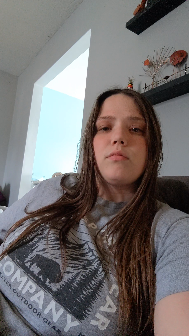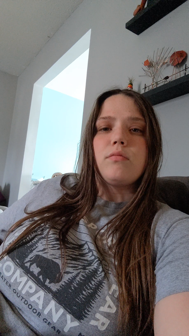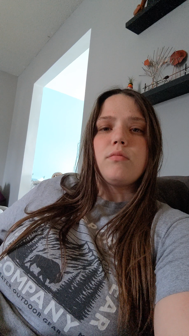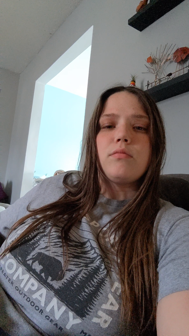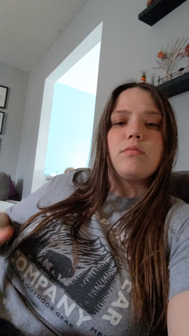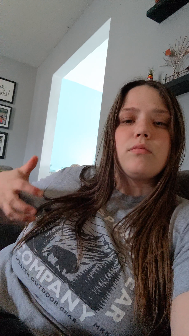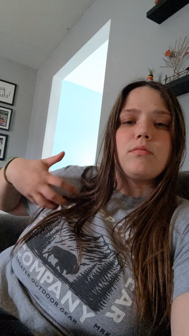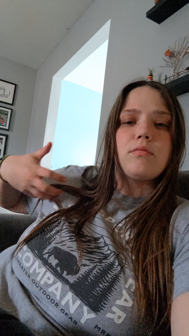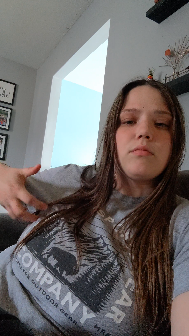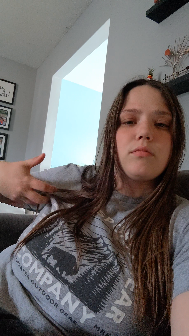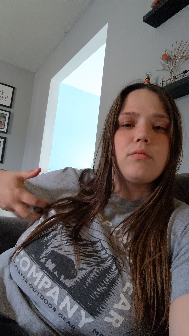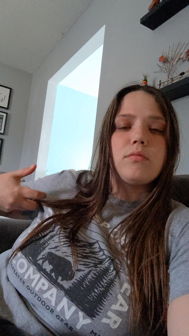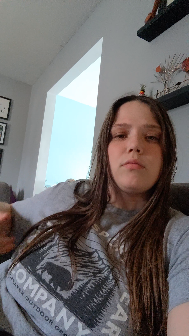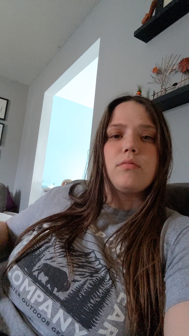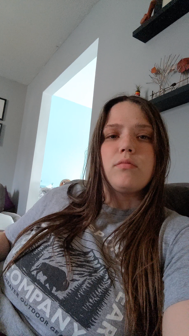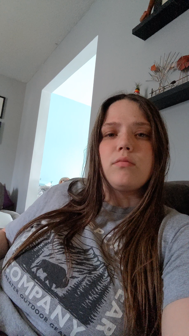monkey